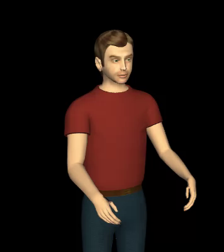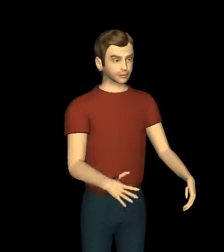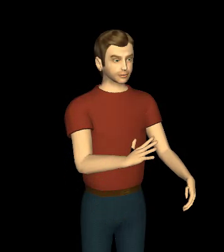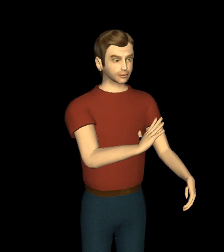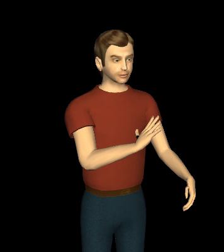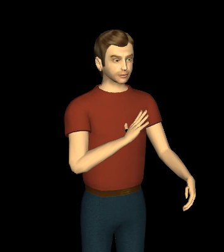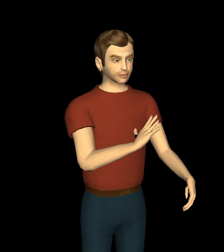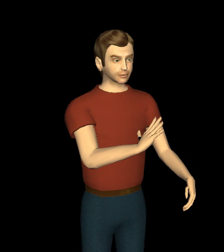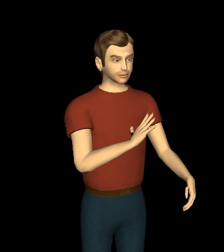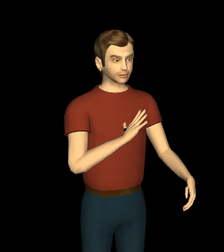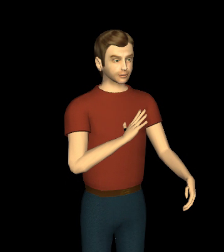يمتلك